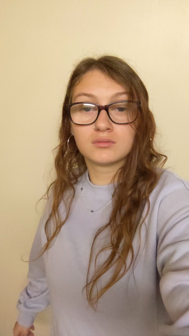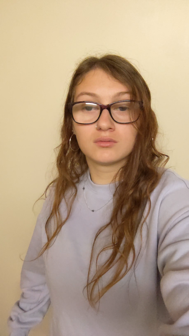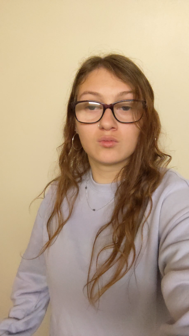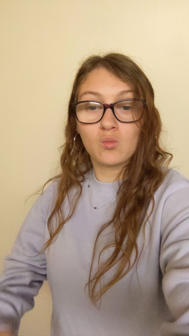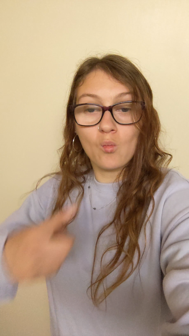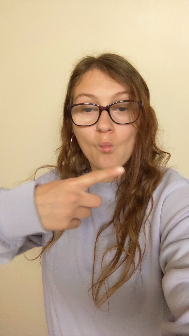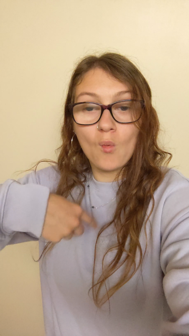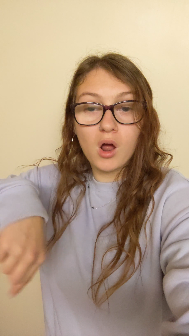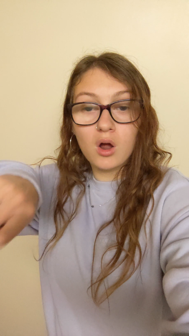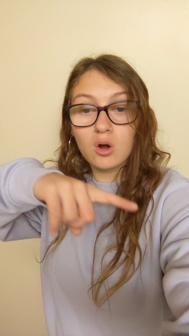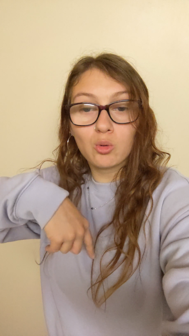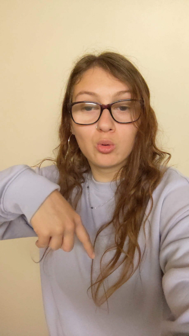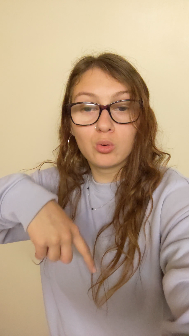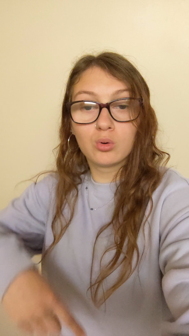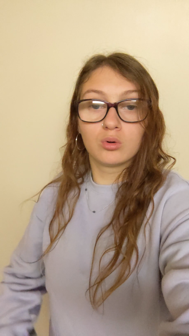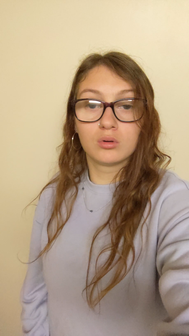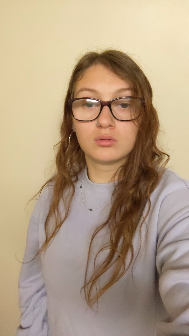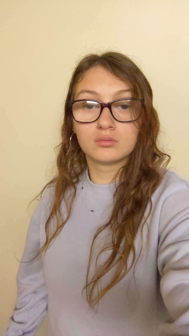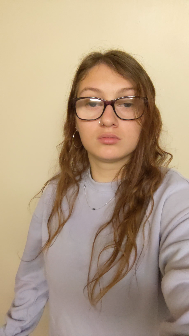around